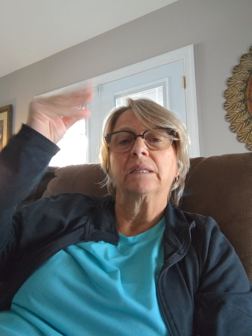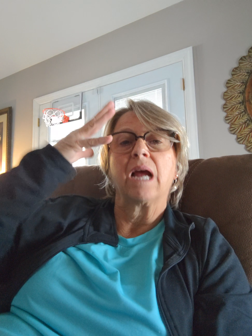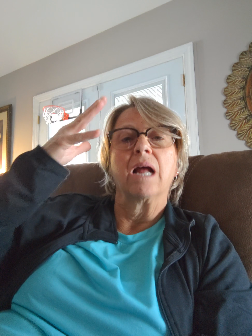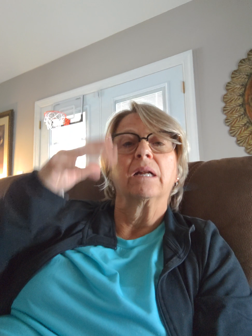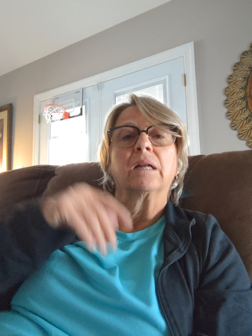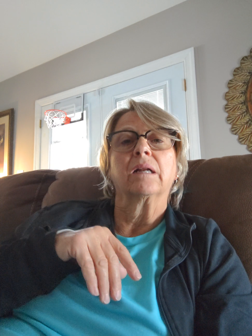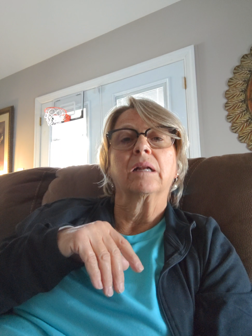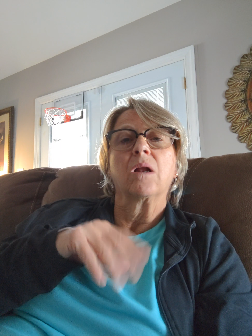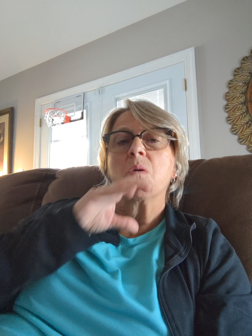sun